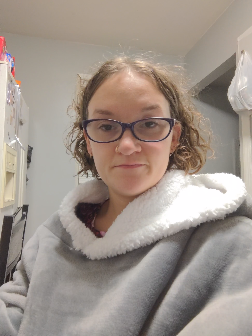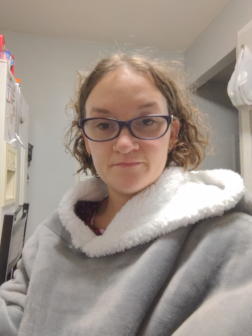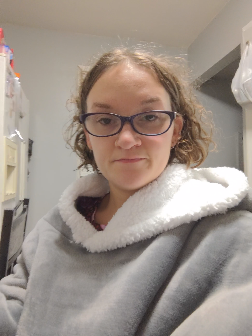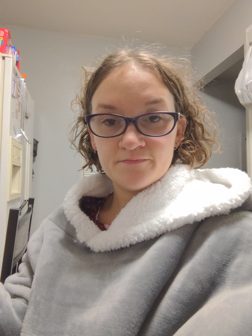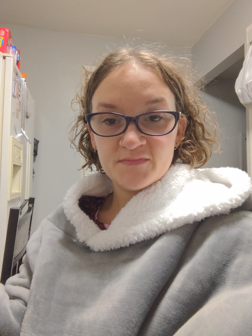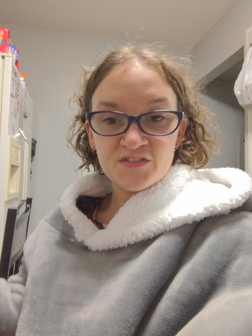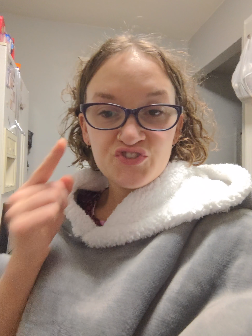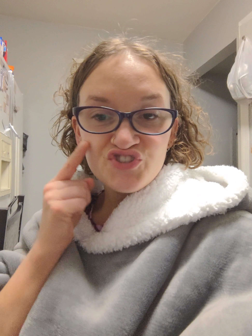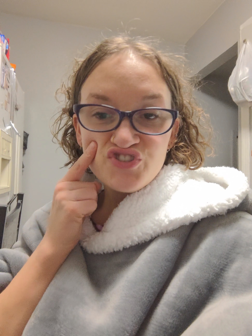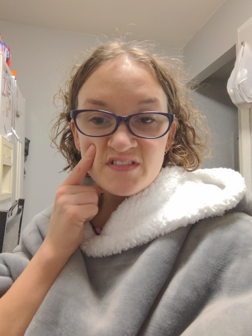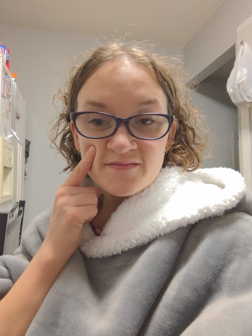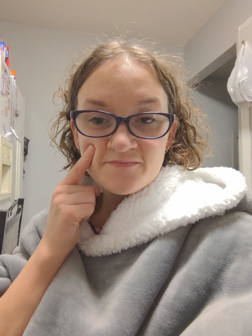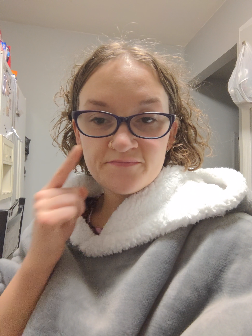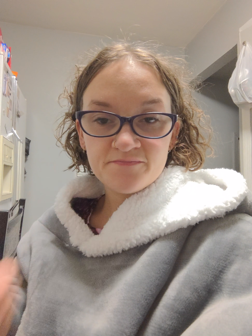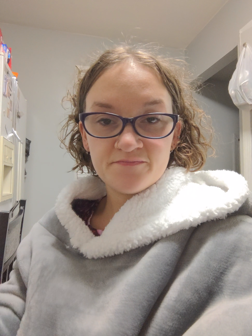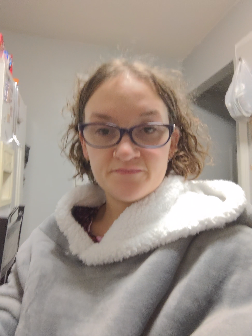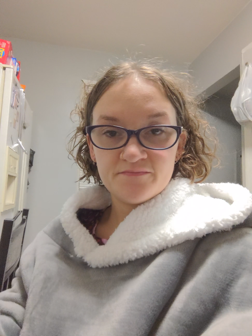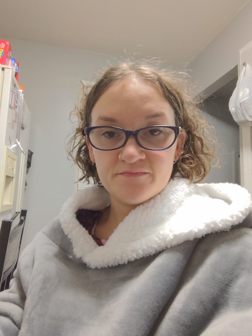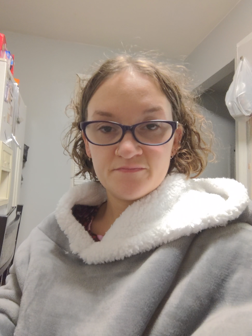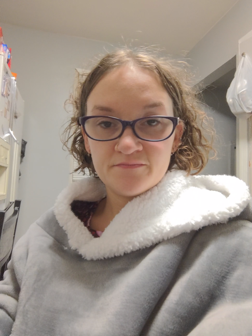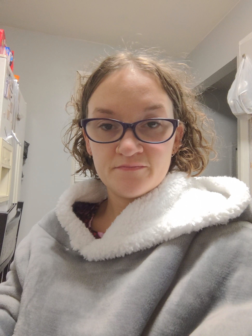cheek